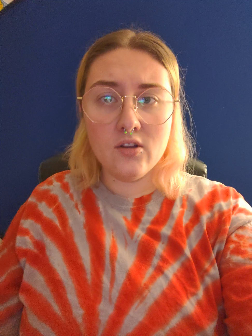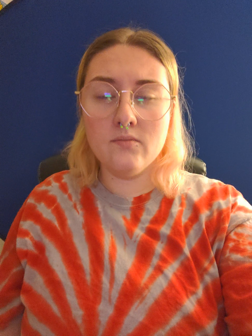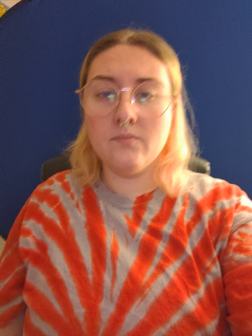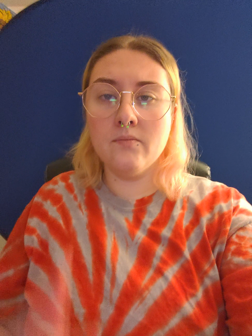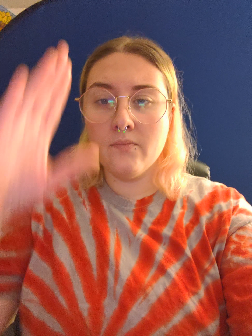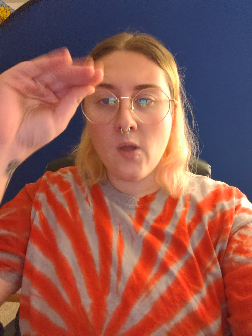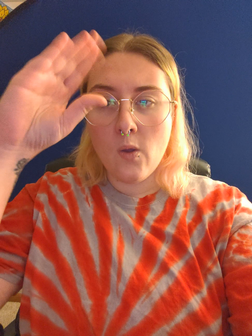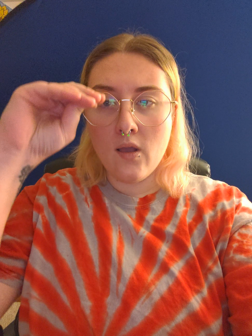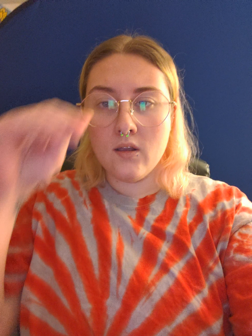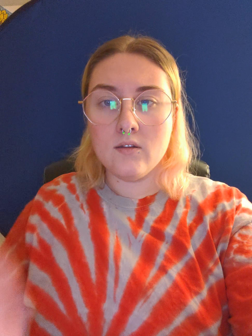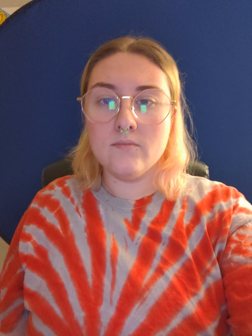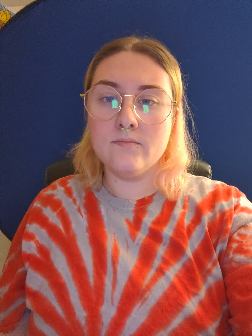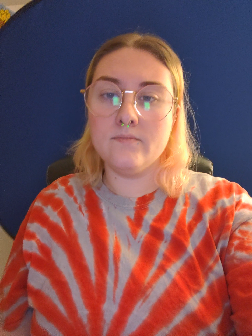boy